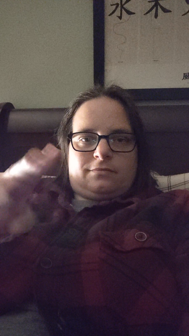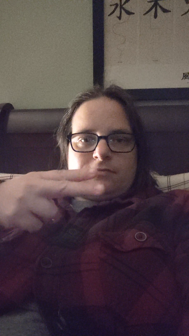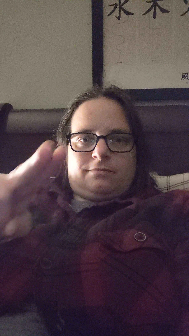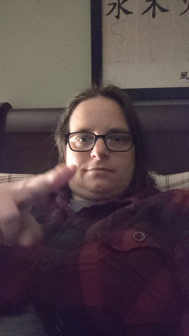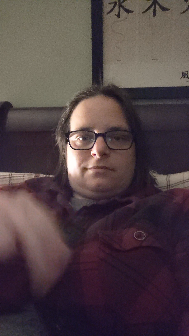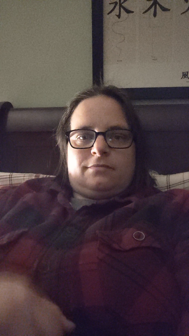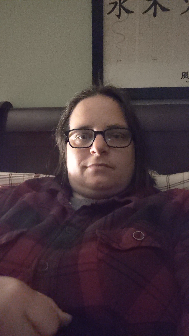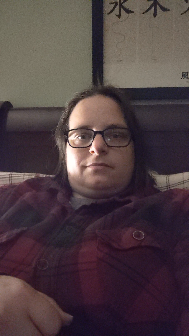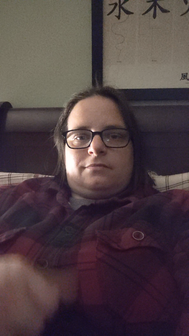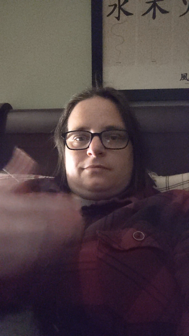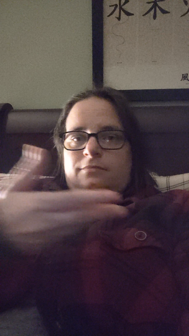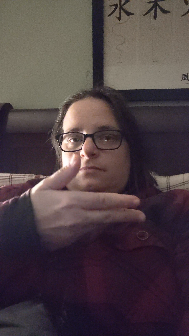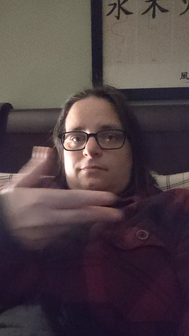baby